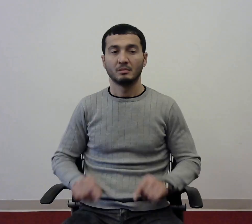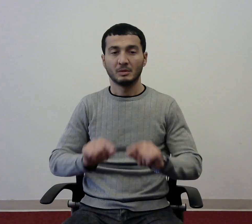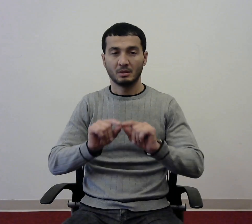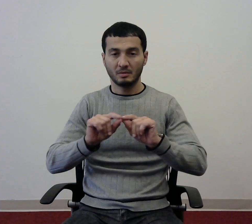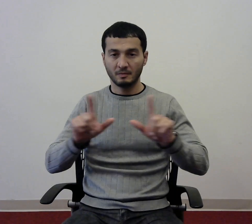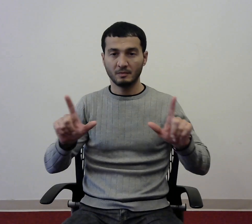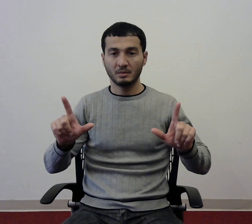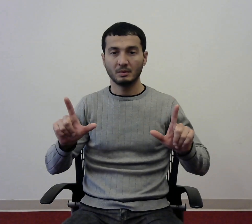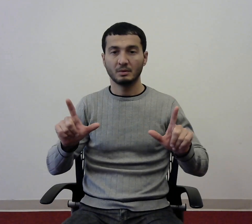məktəb